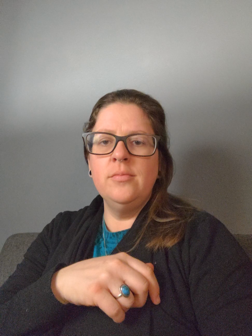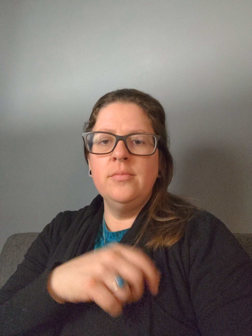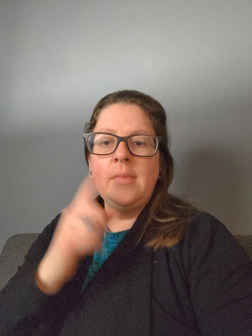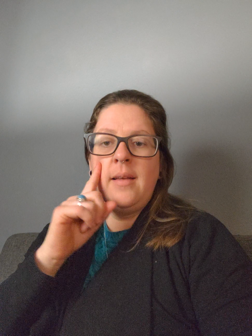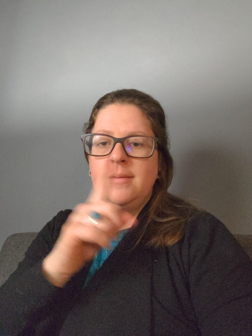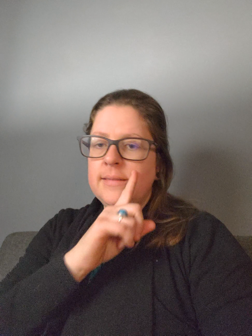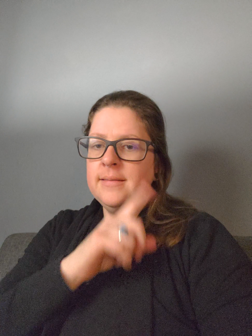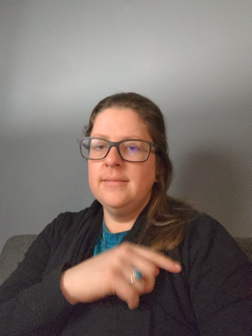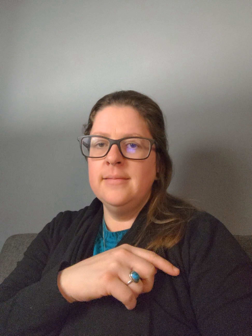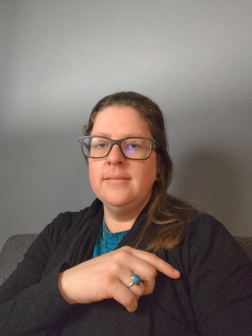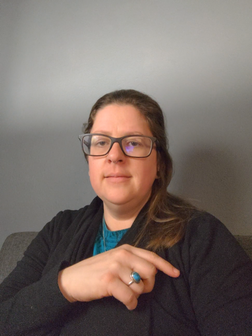eye